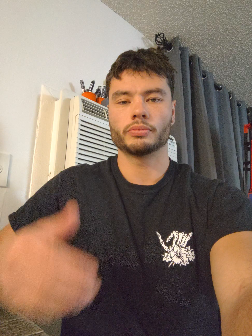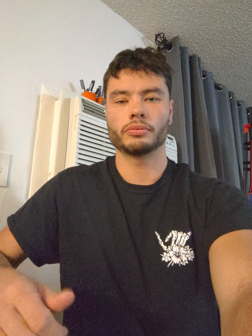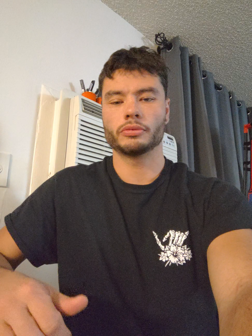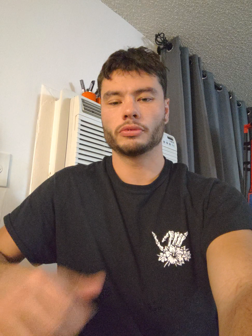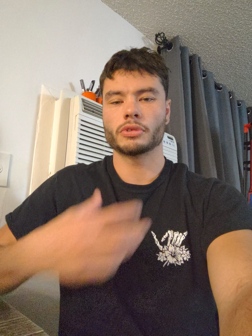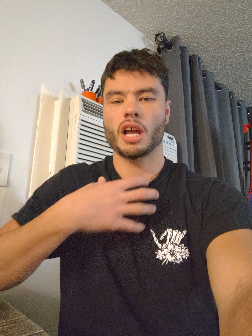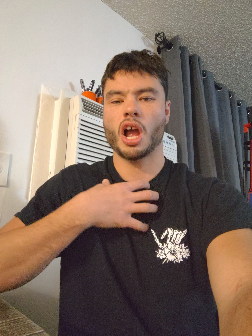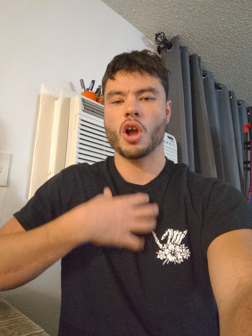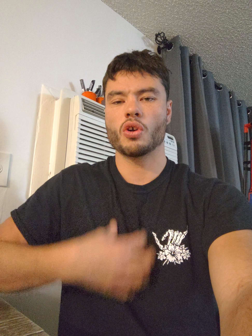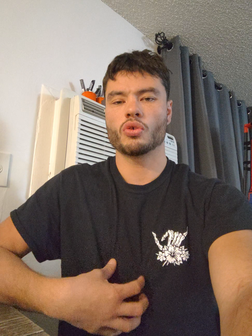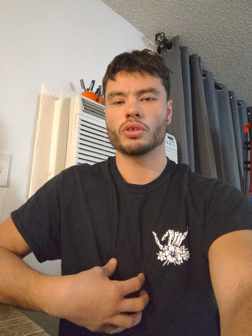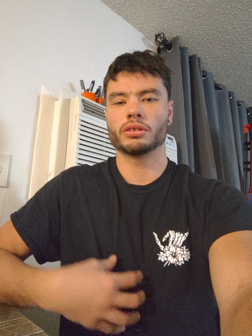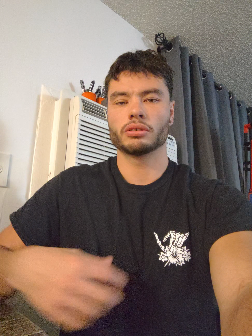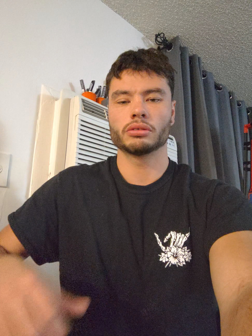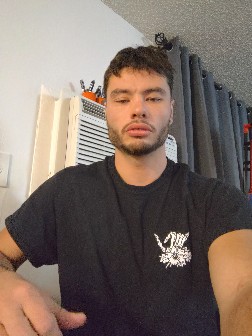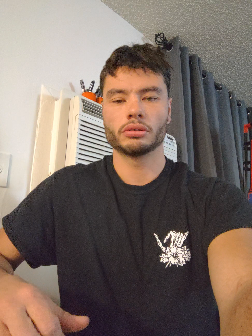hungry